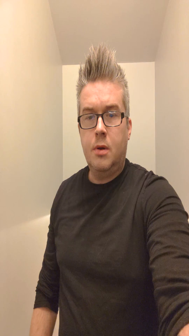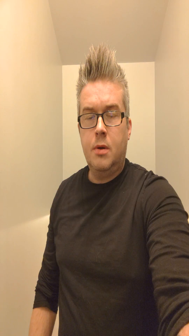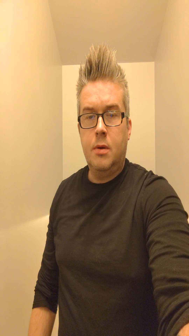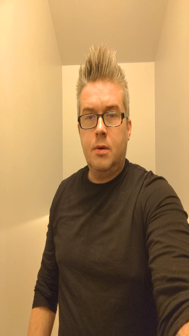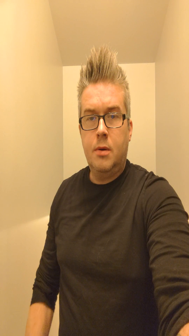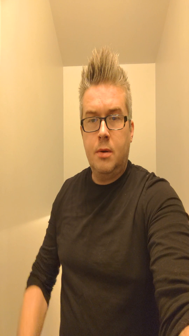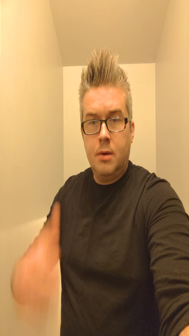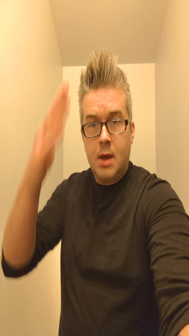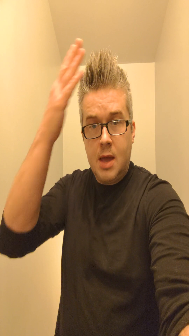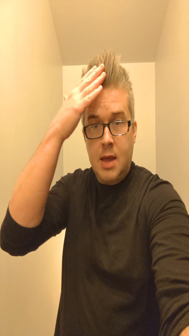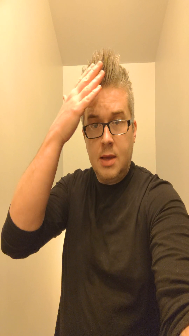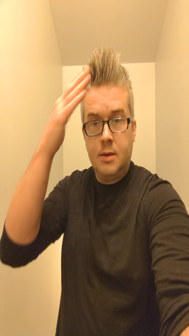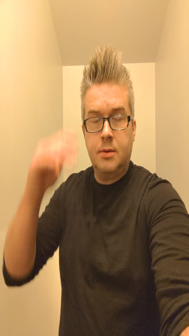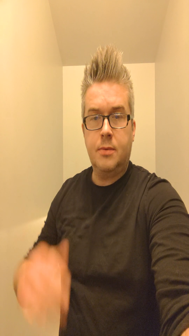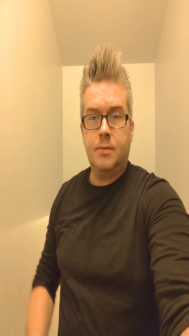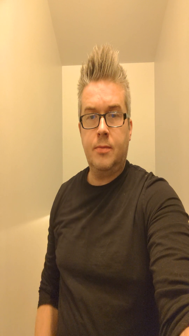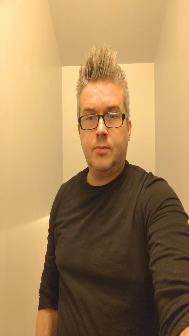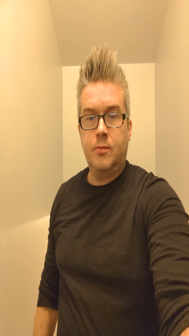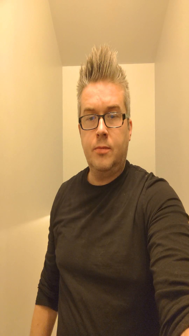hat